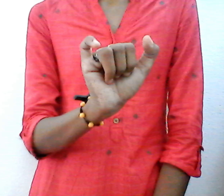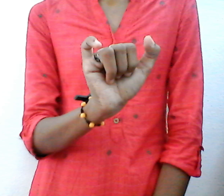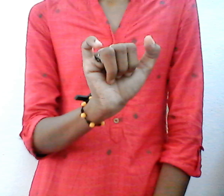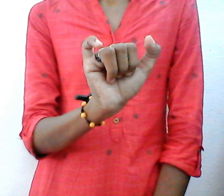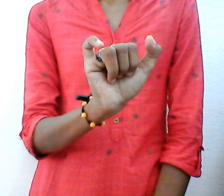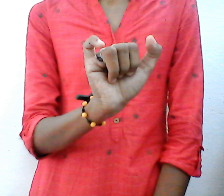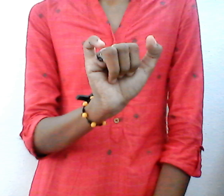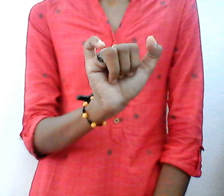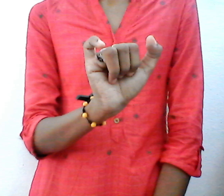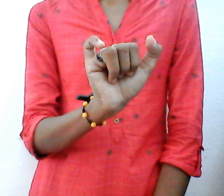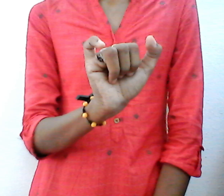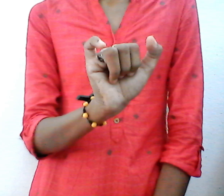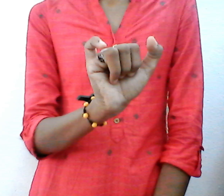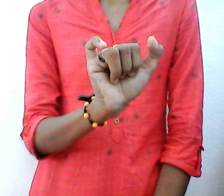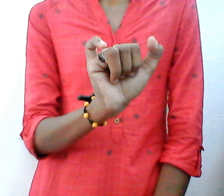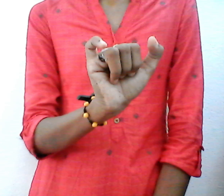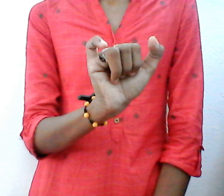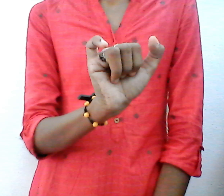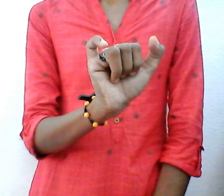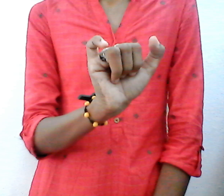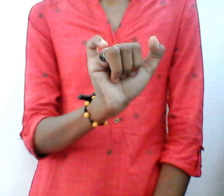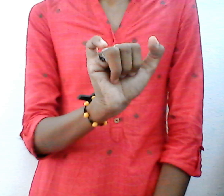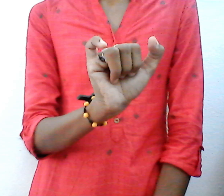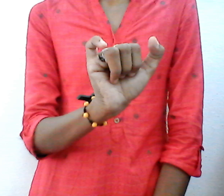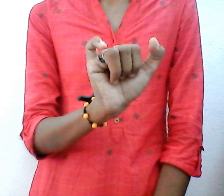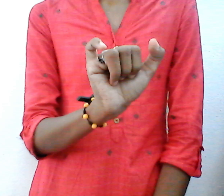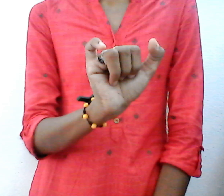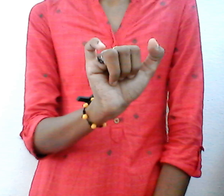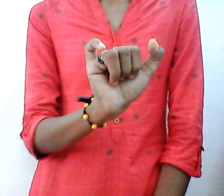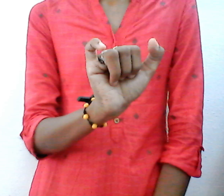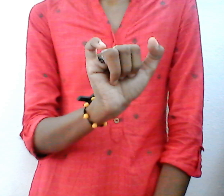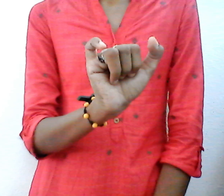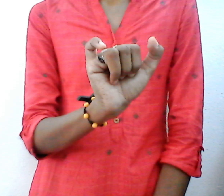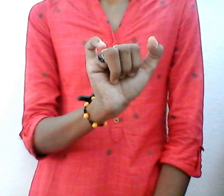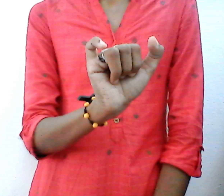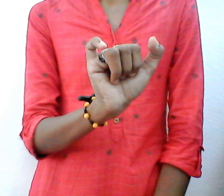ഋ